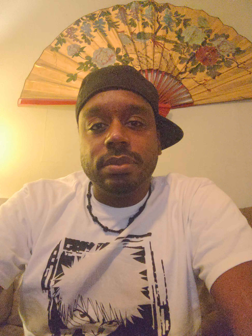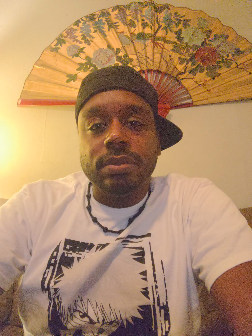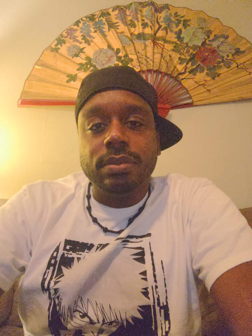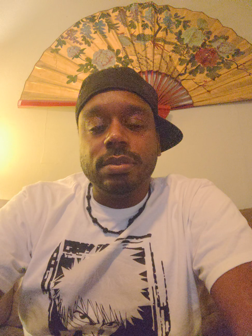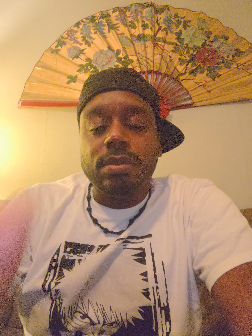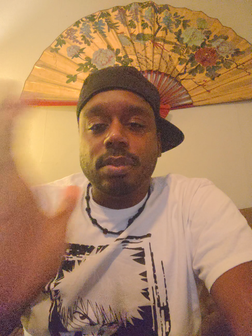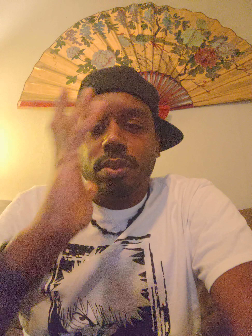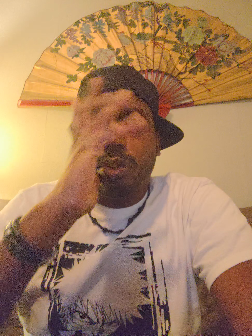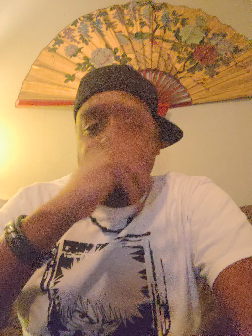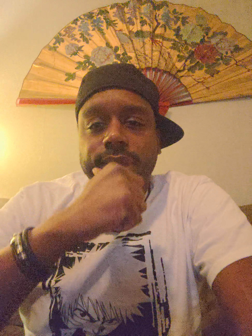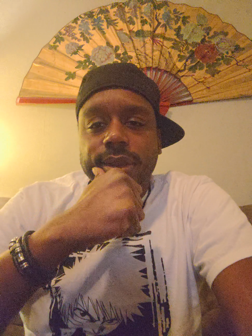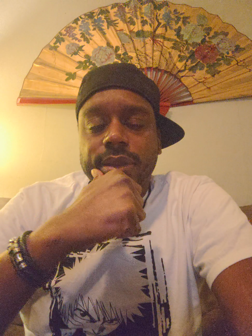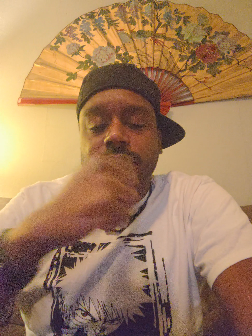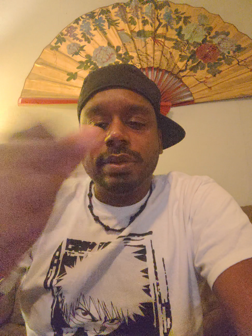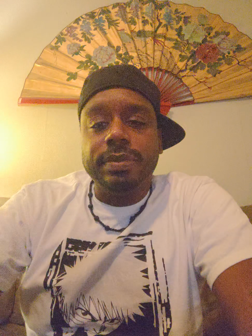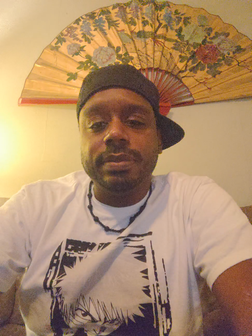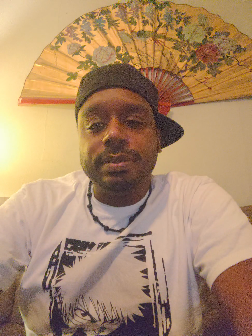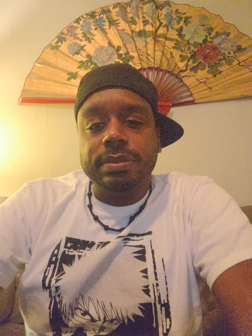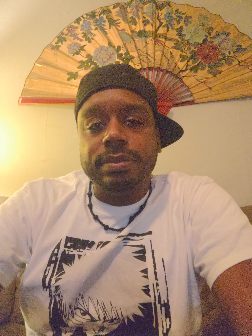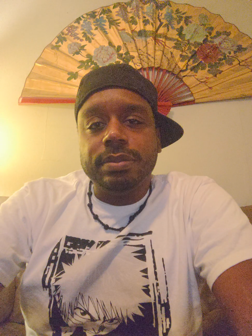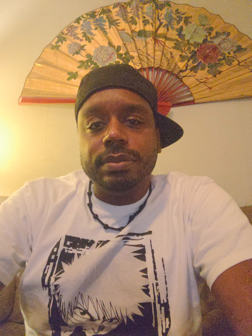pretty